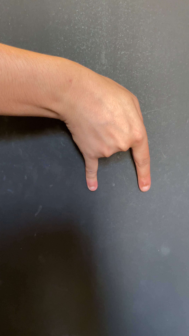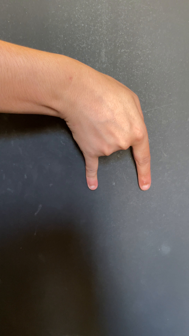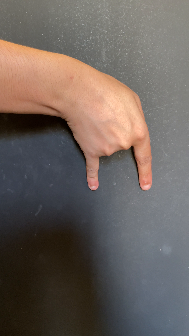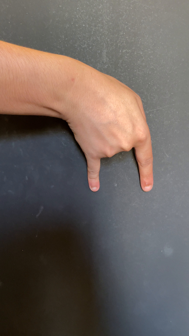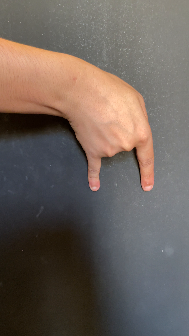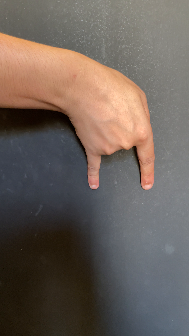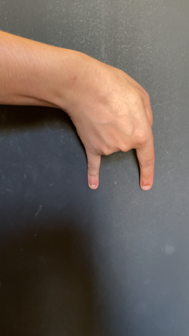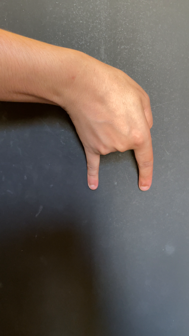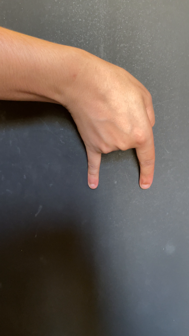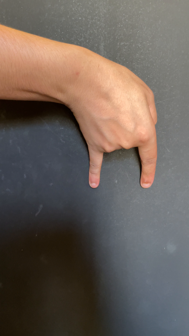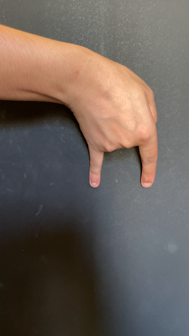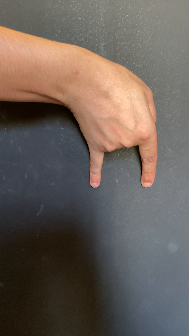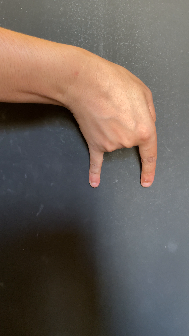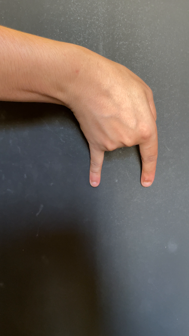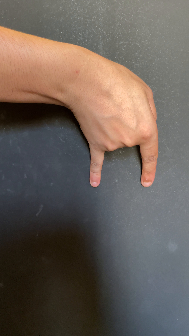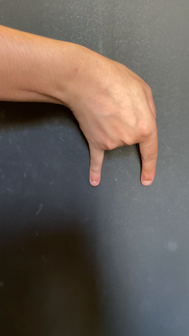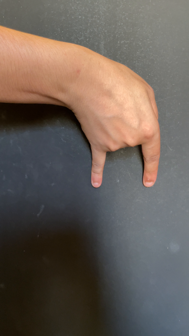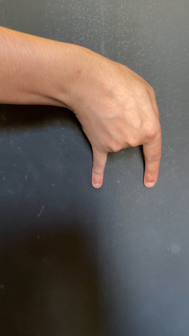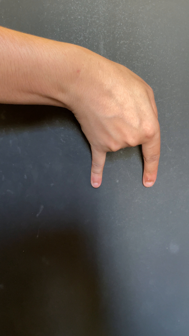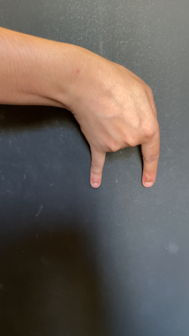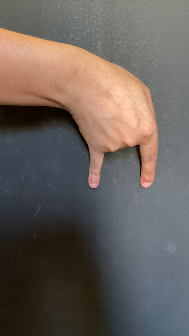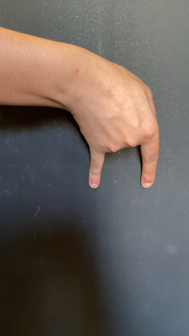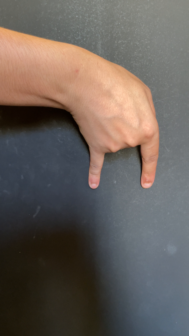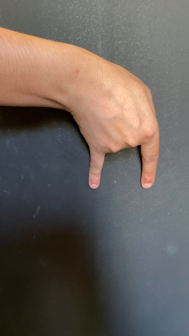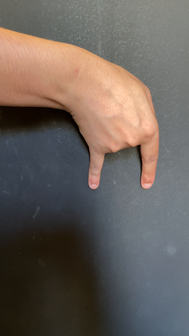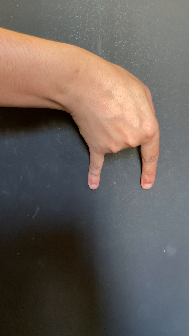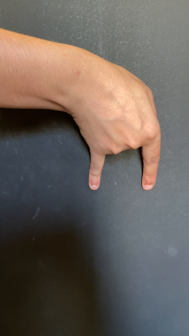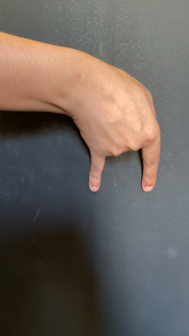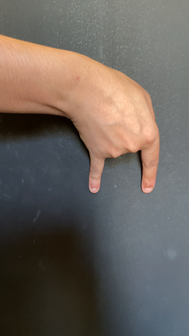फ